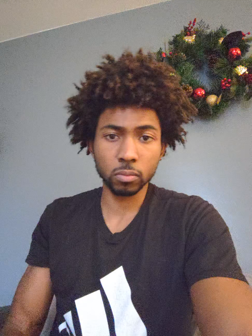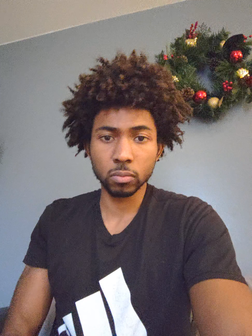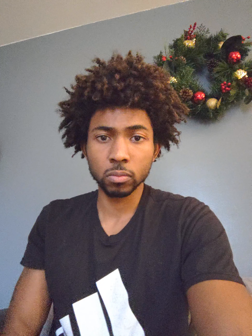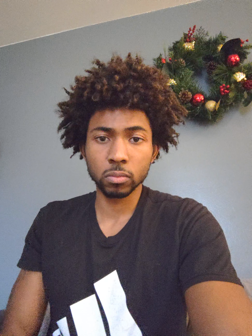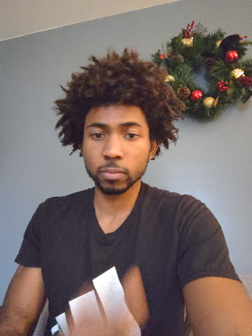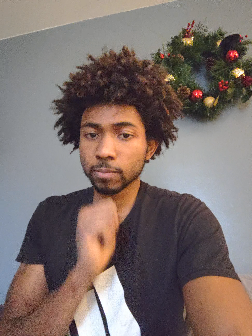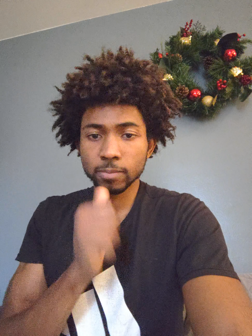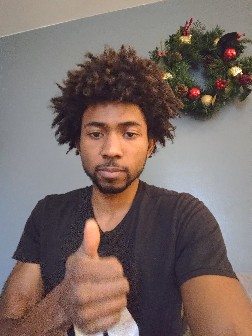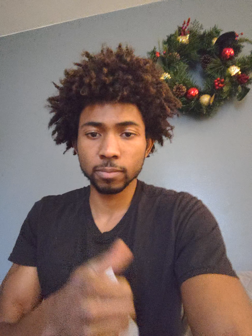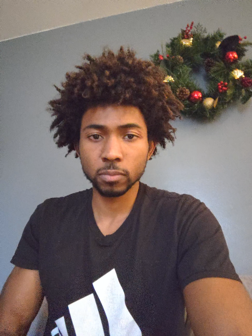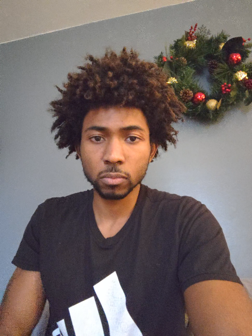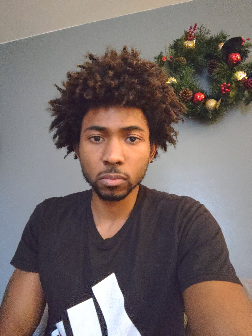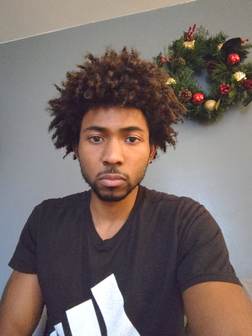not